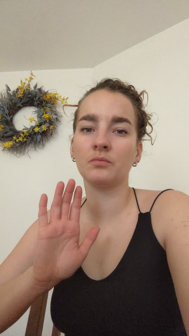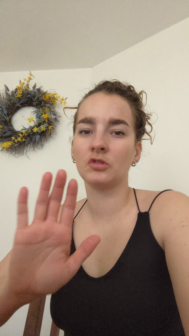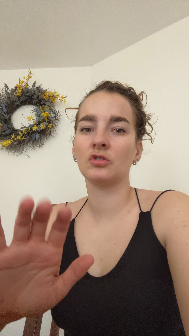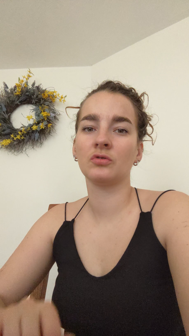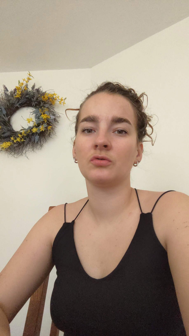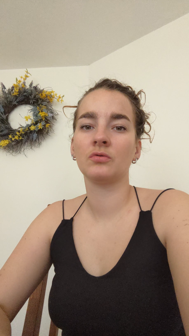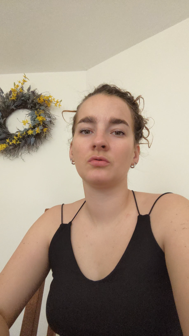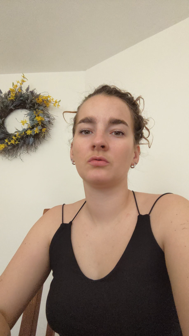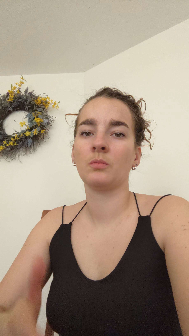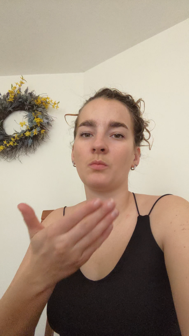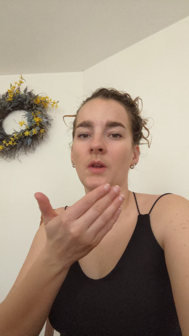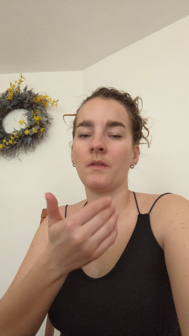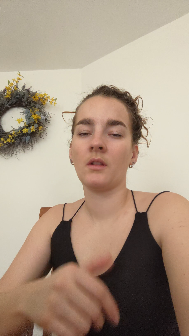butterfly